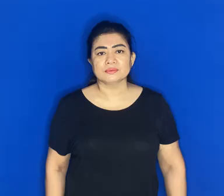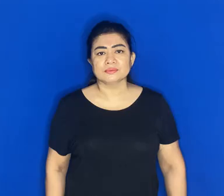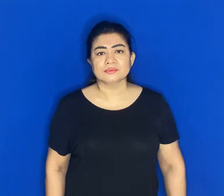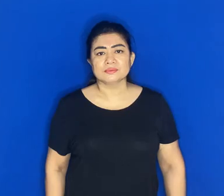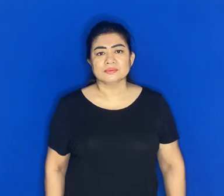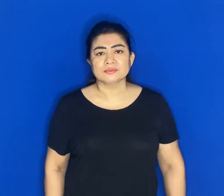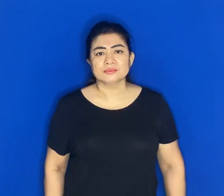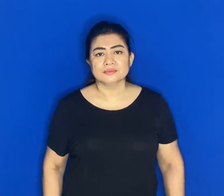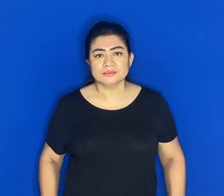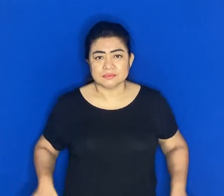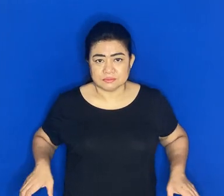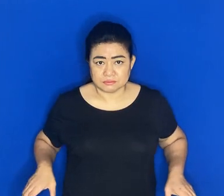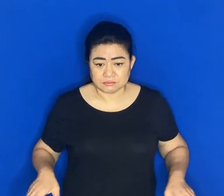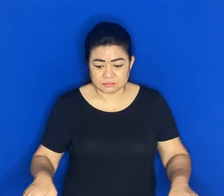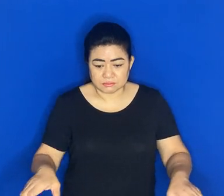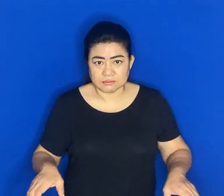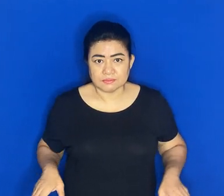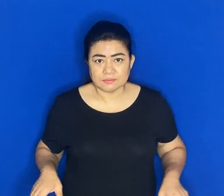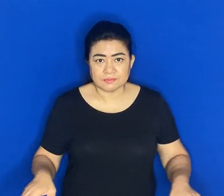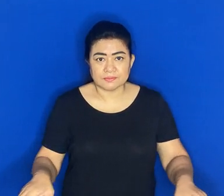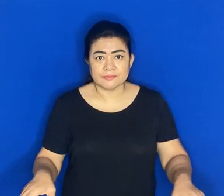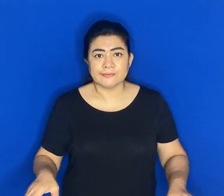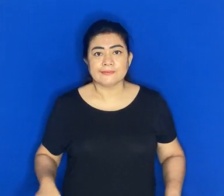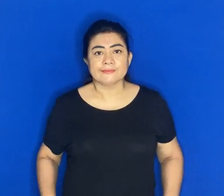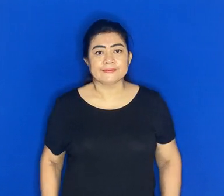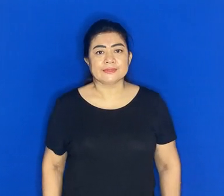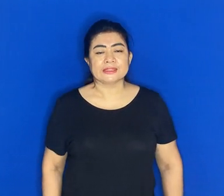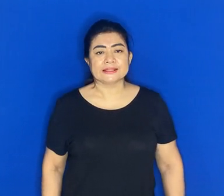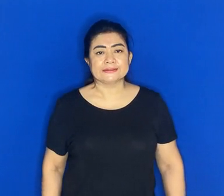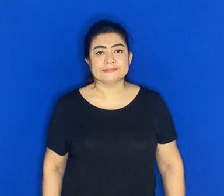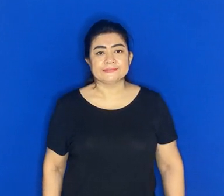weelchair person